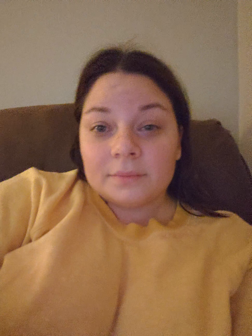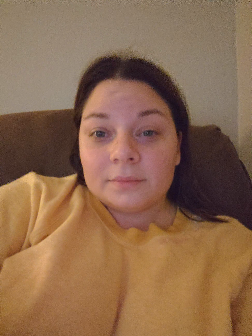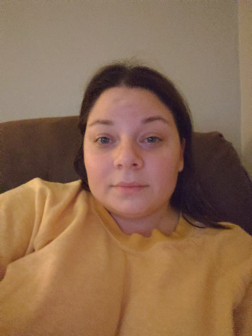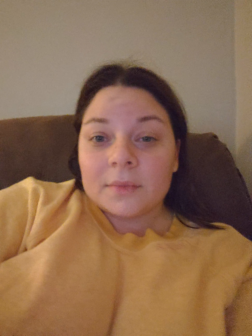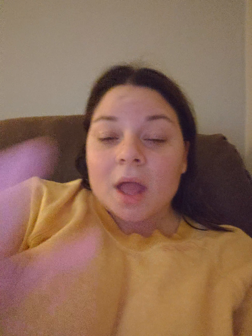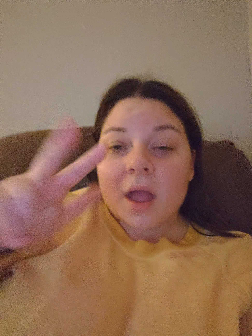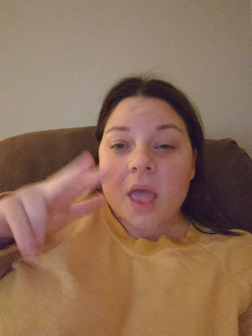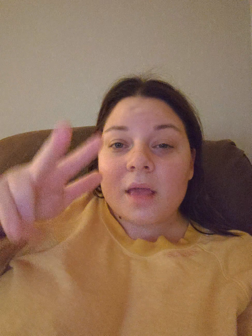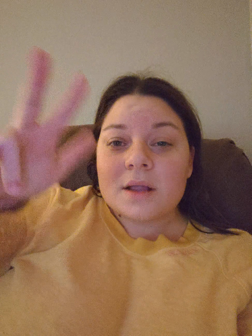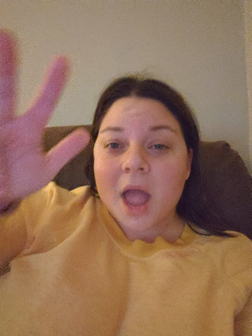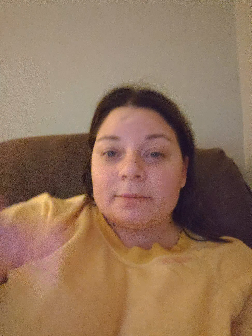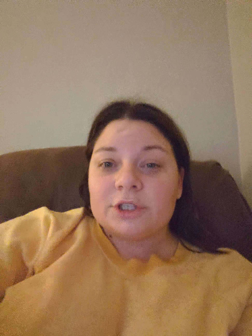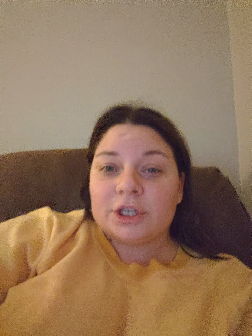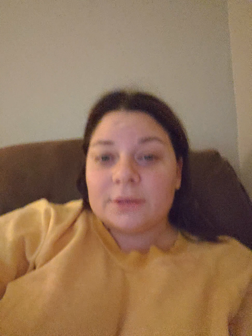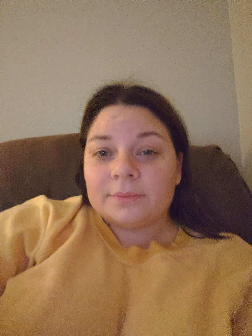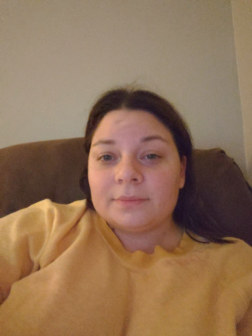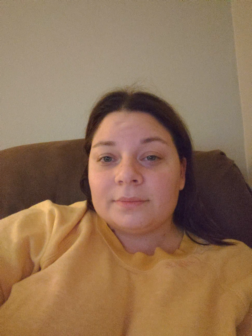helicopter